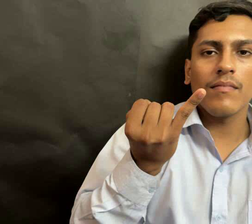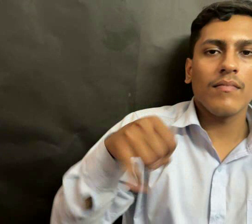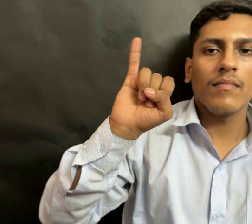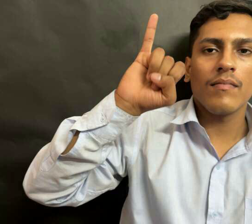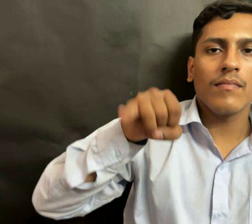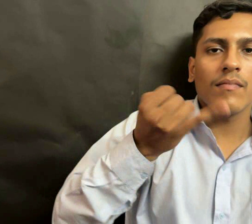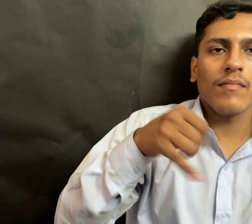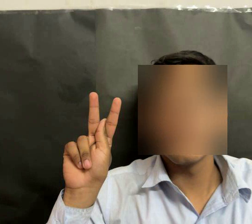K